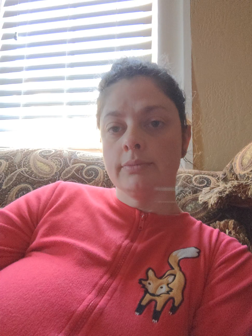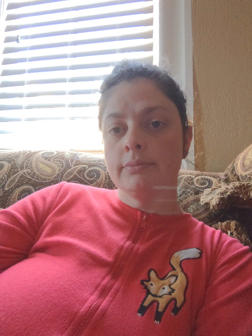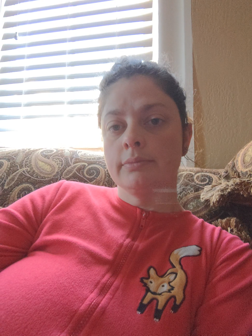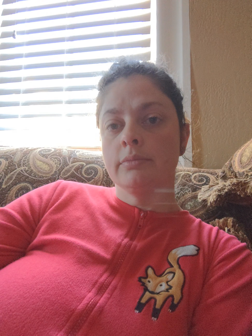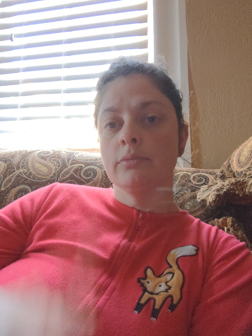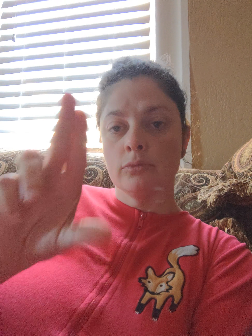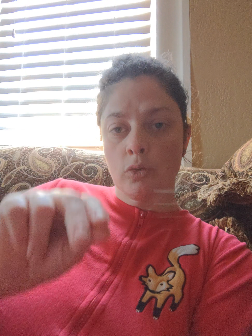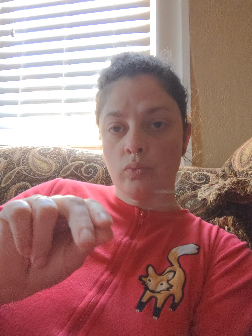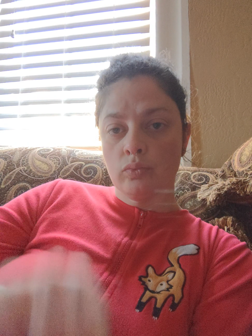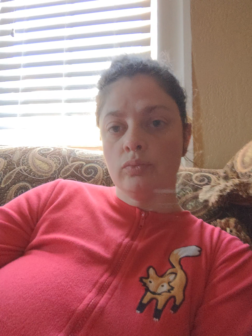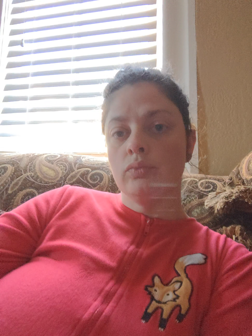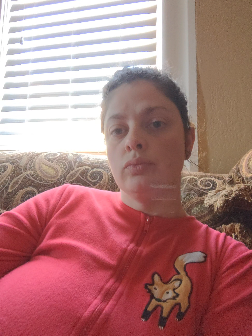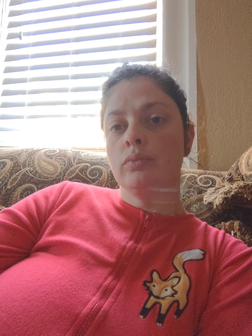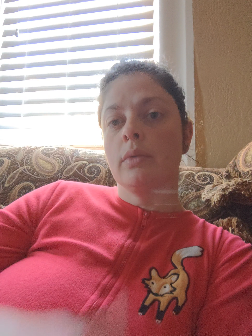no